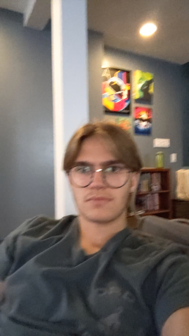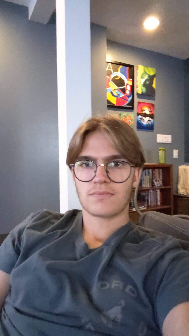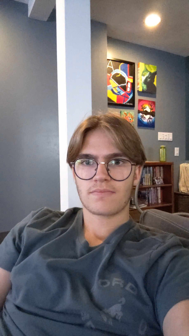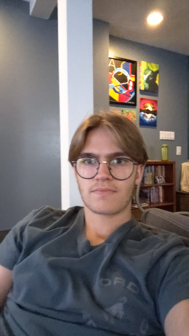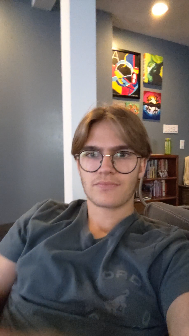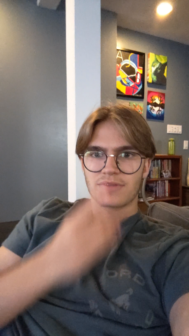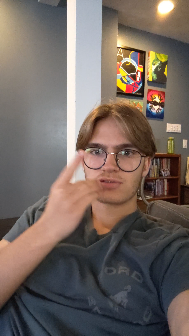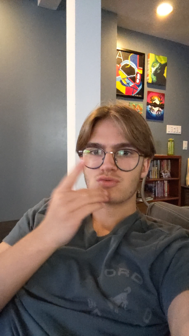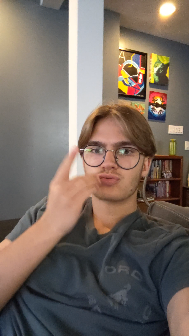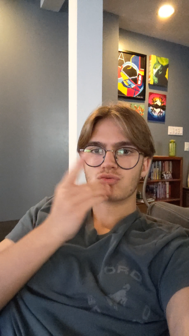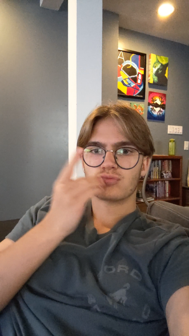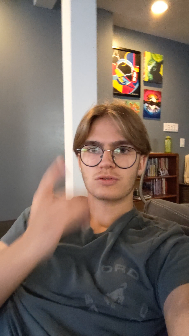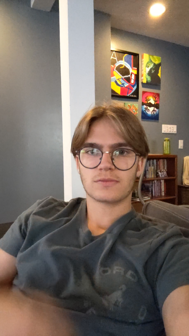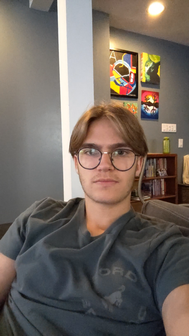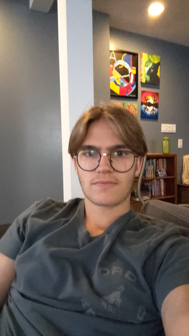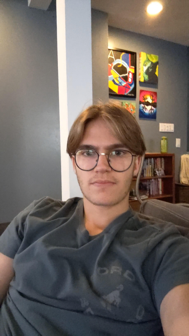dinner